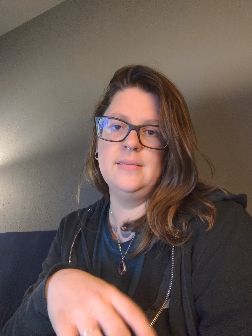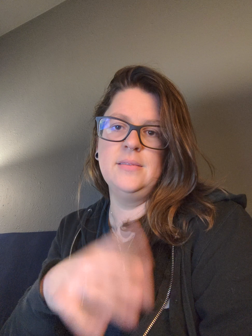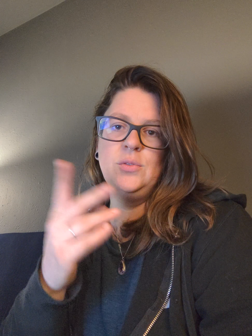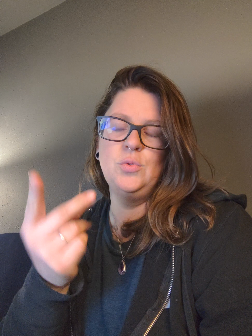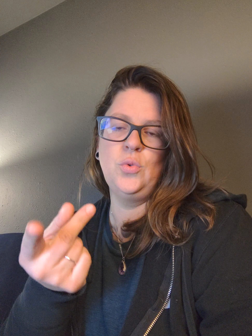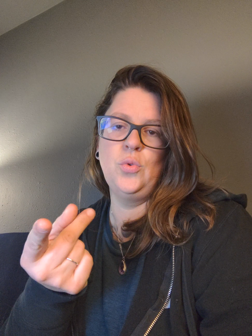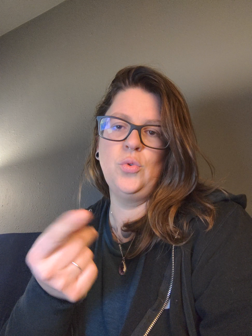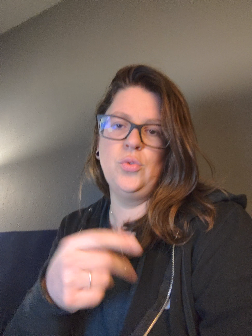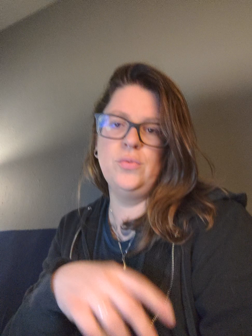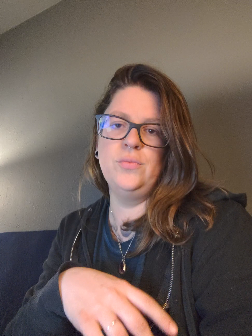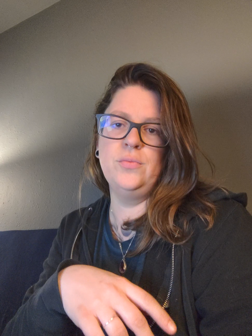dog